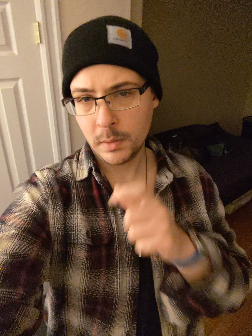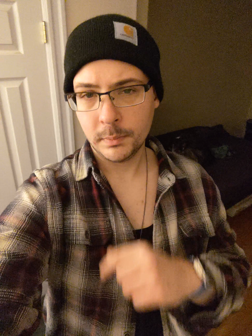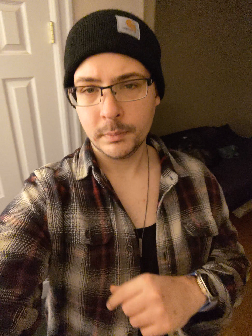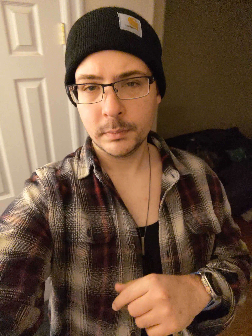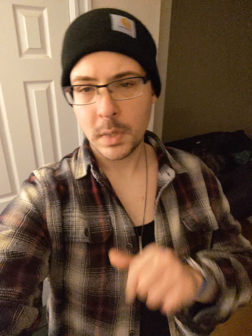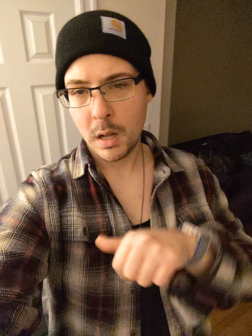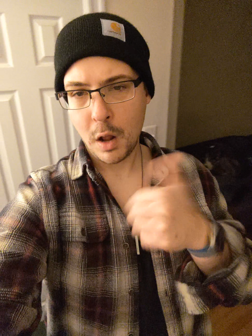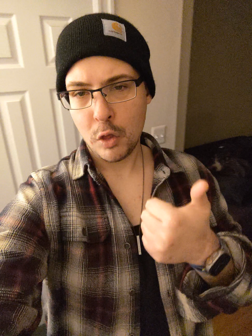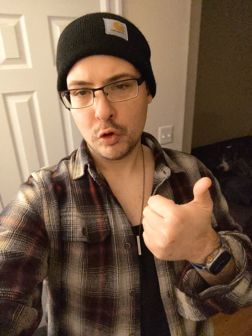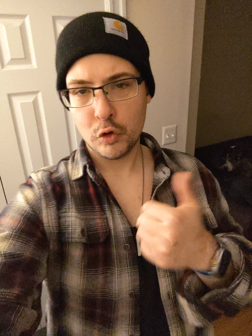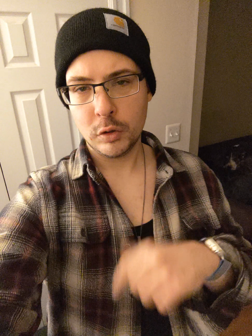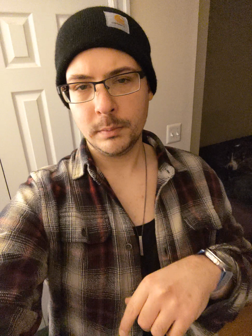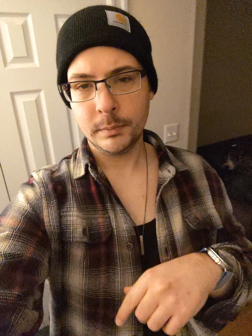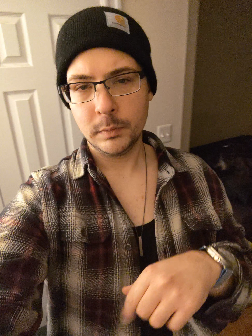another